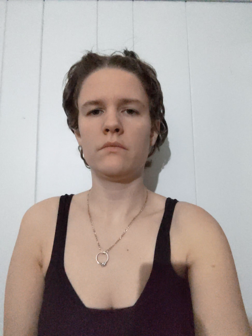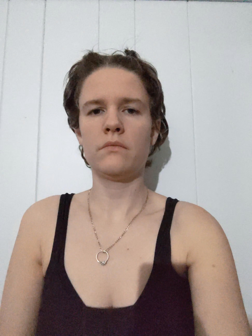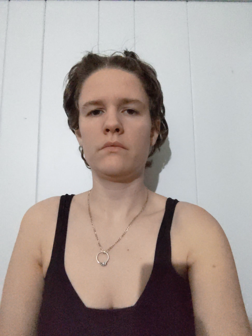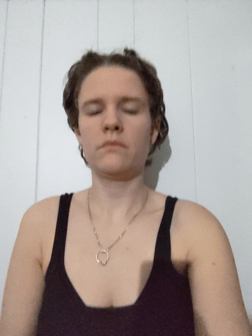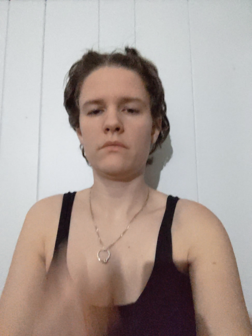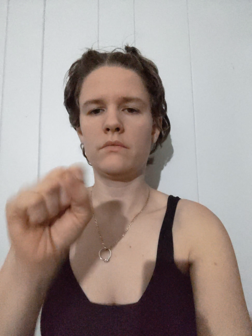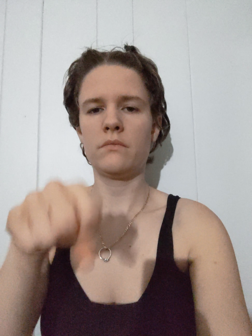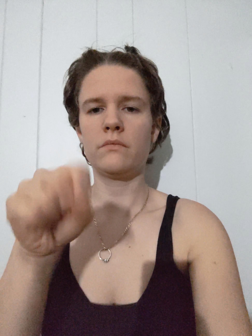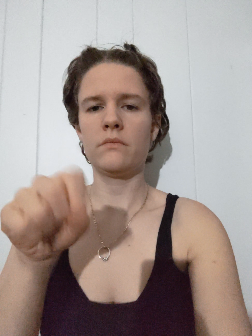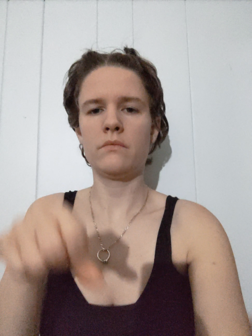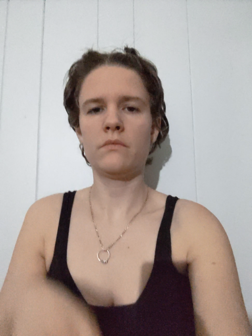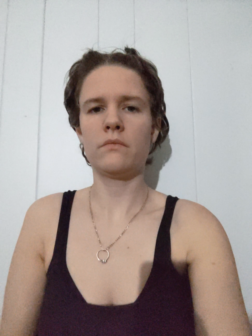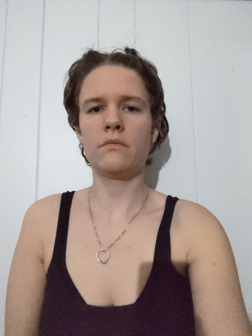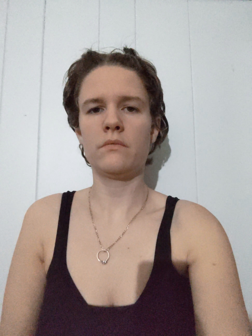yes